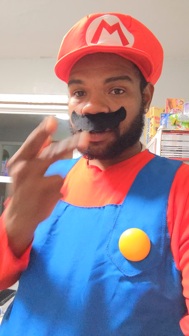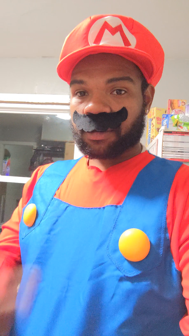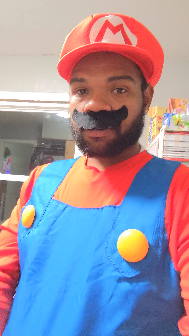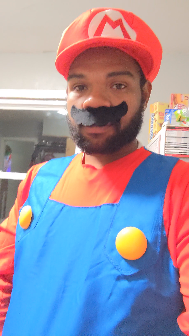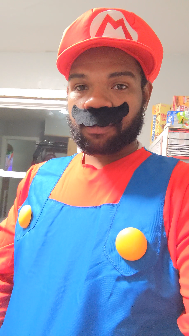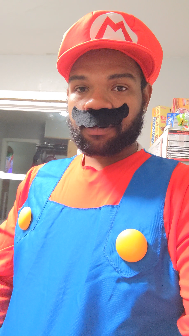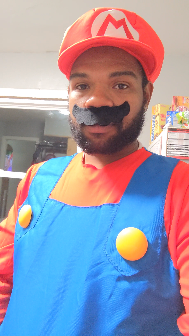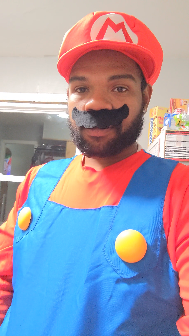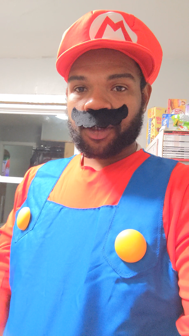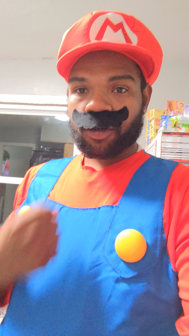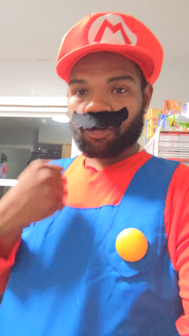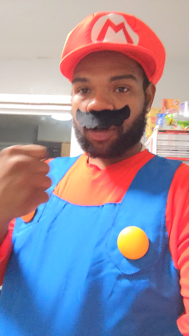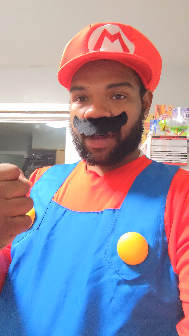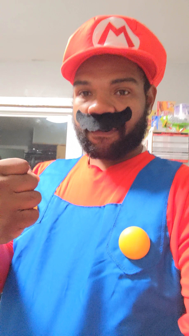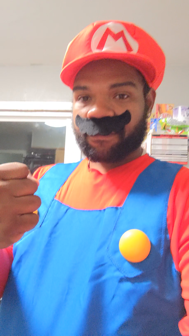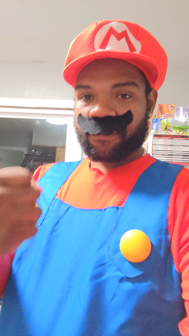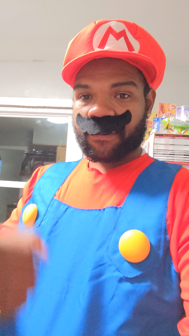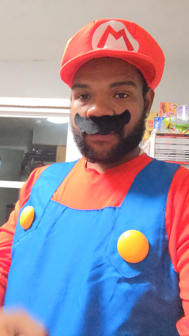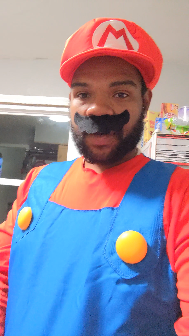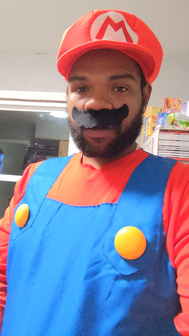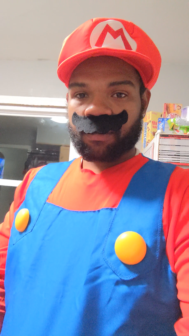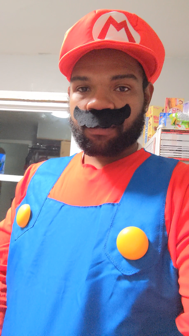drive